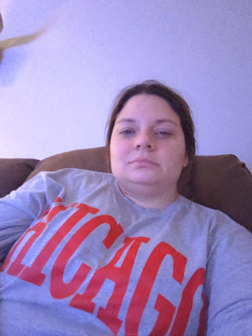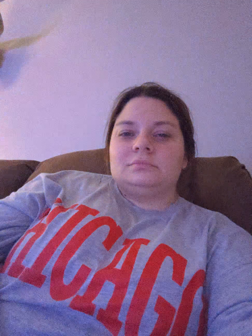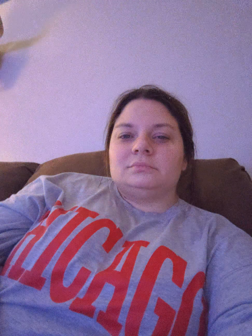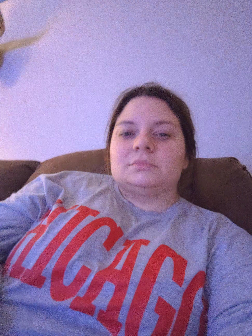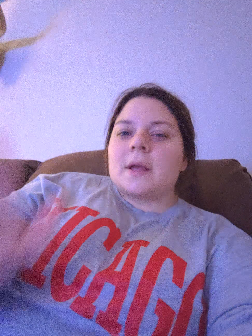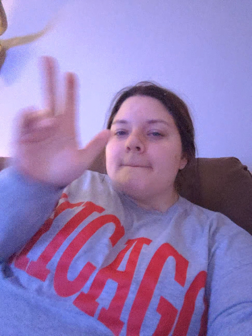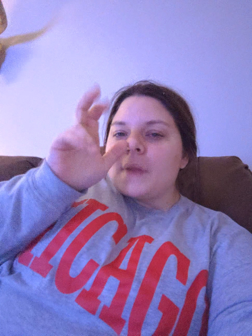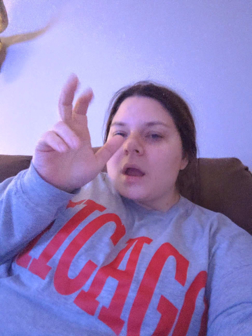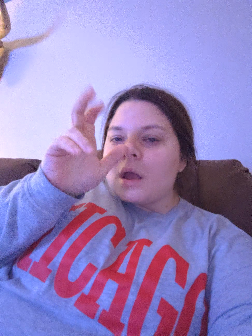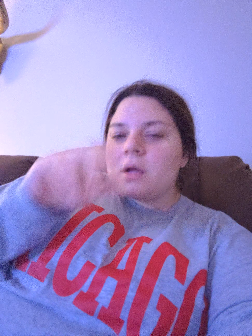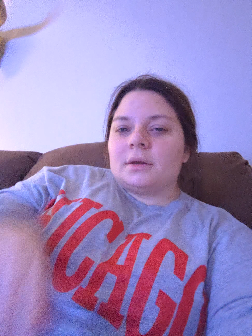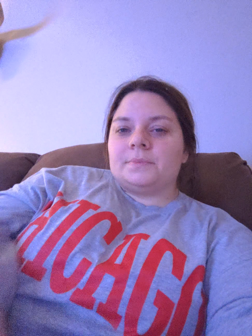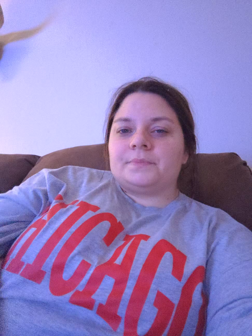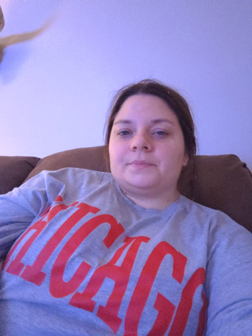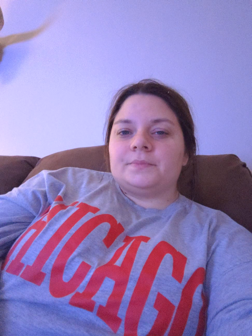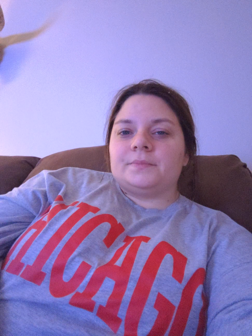bug